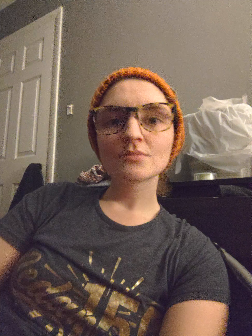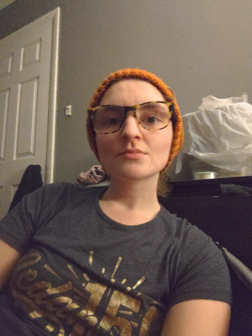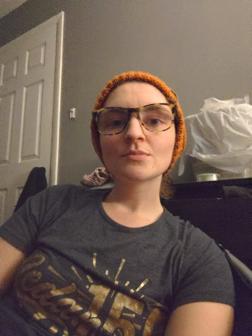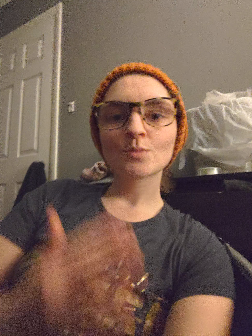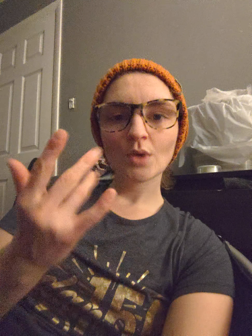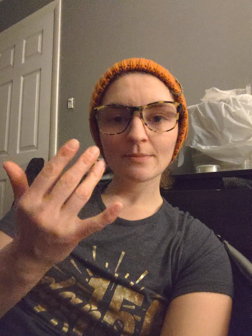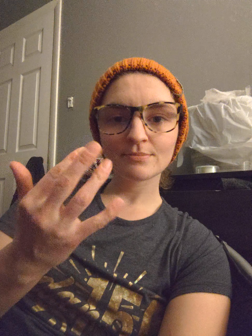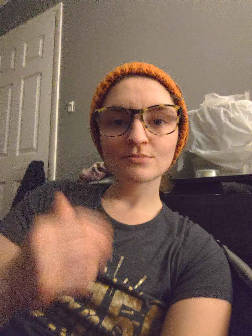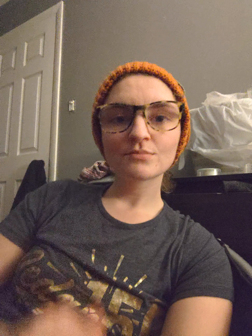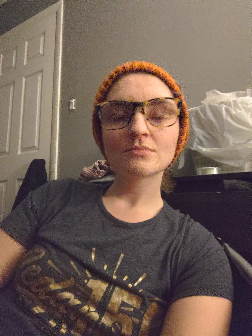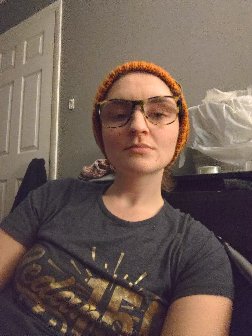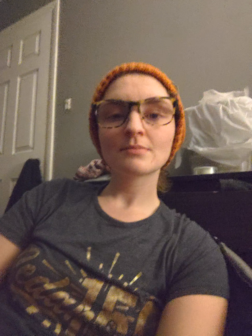wait